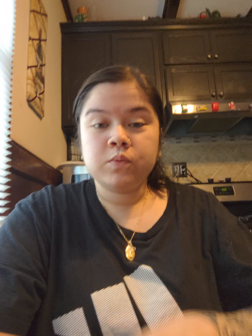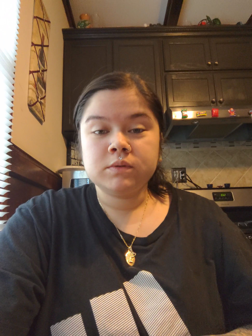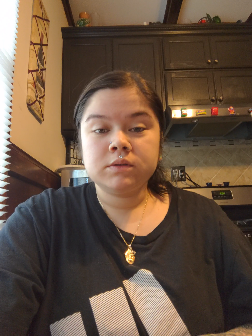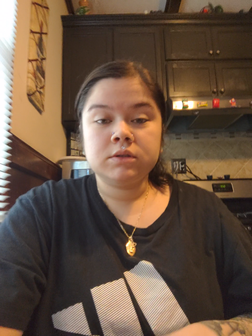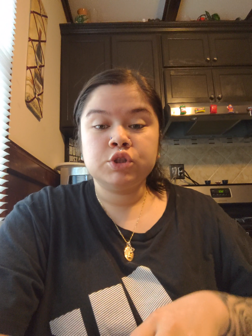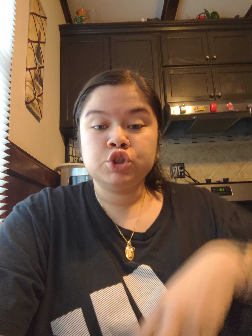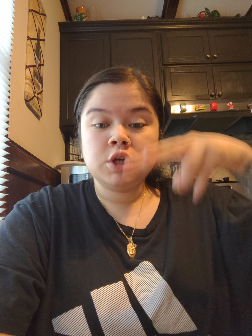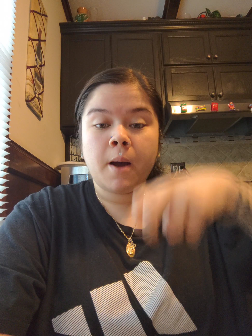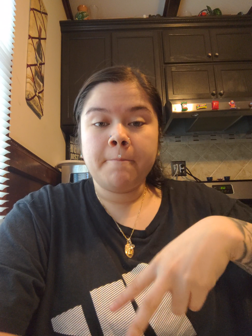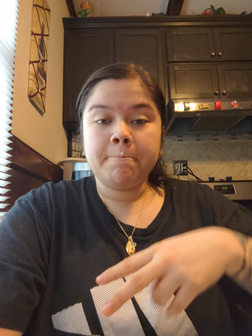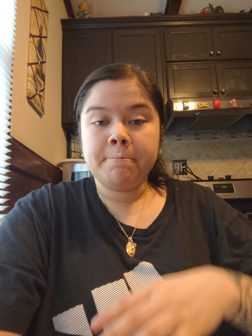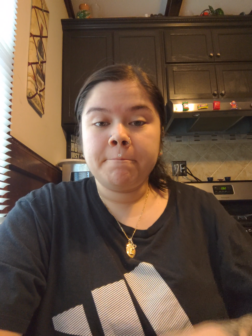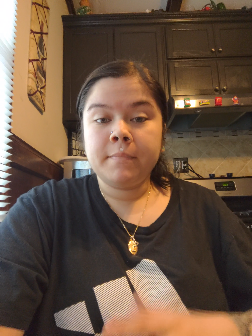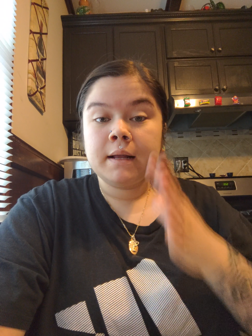jump